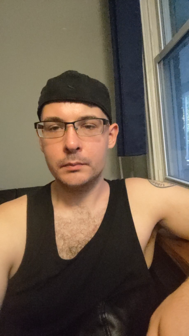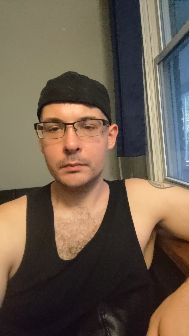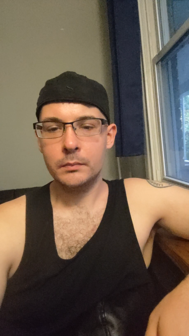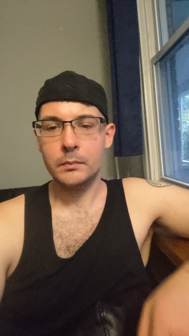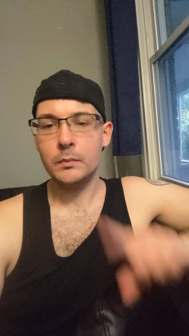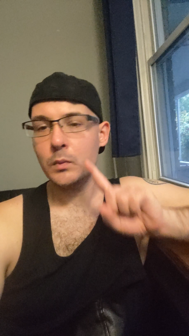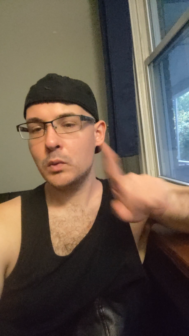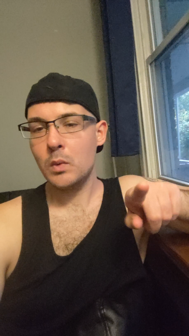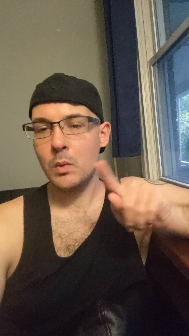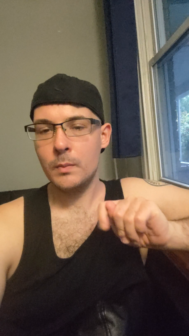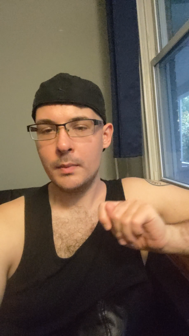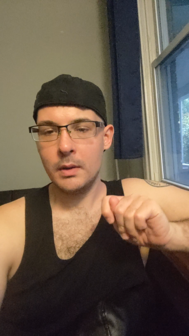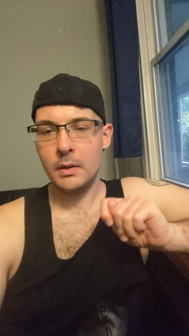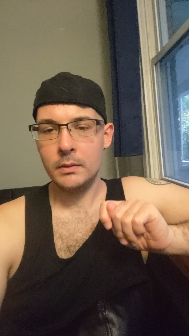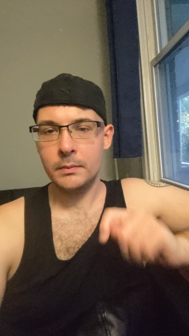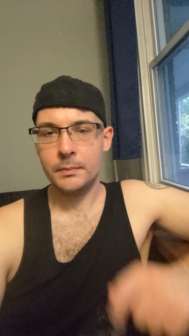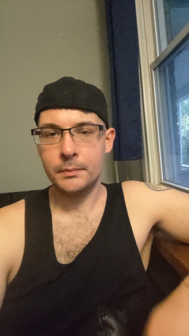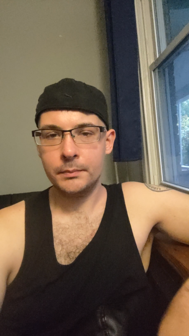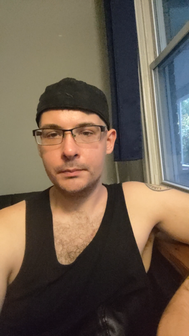go potty